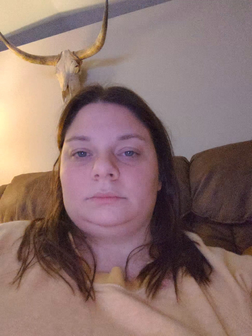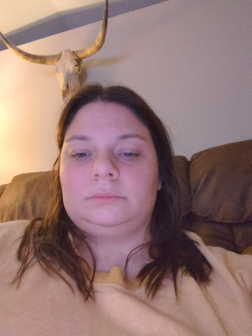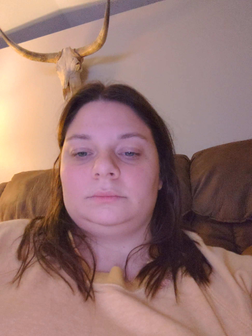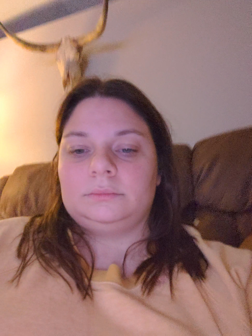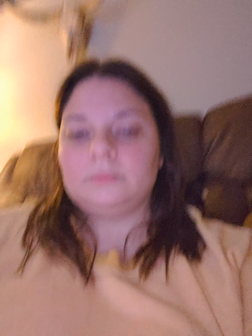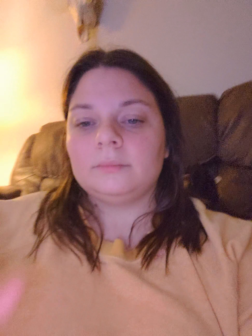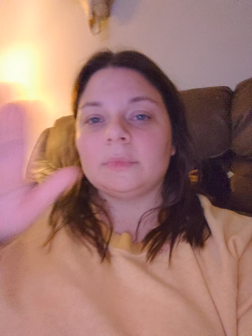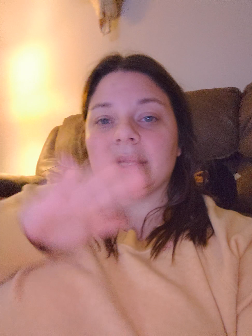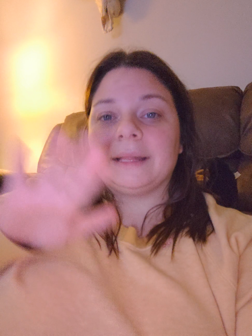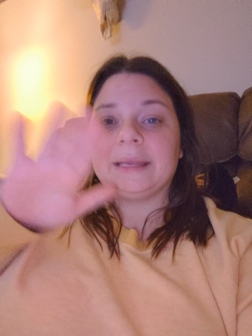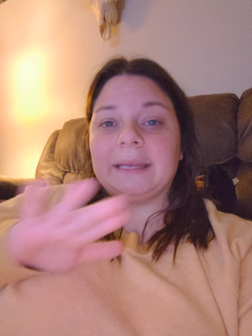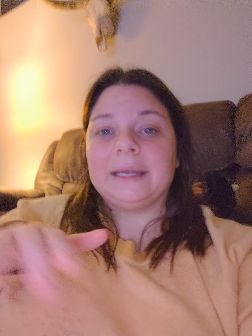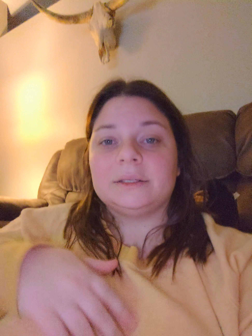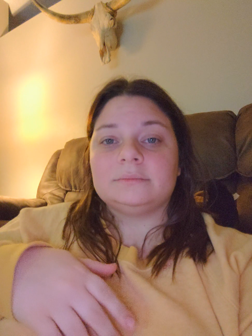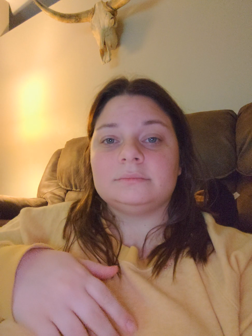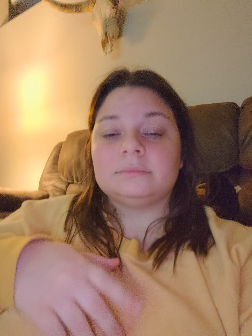clean